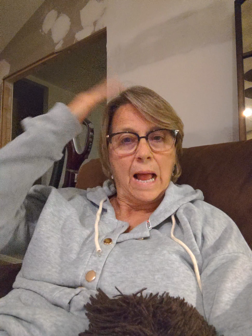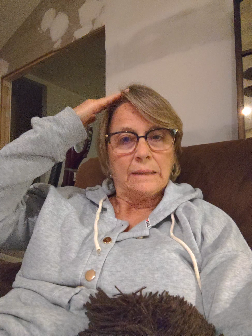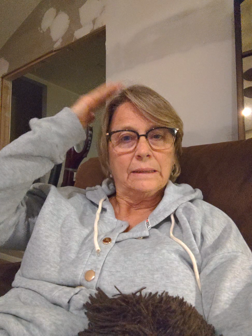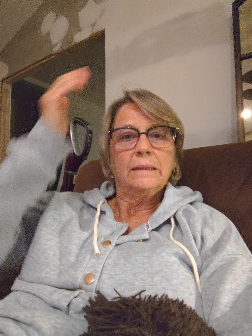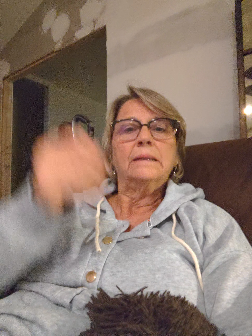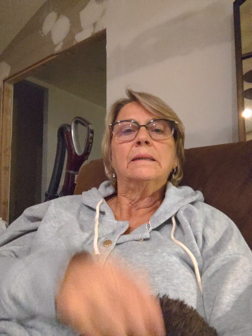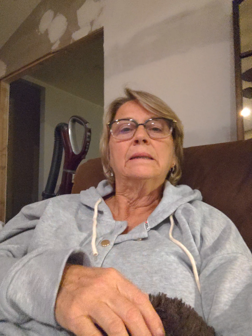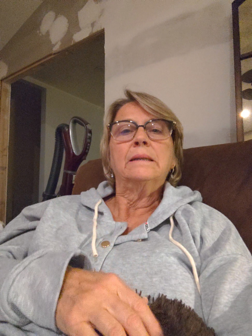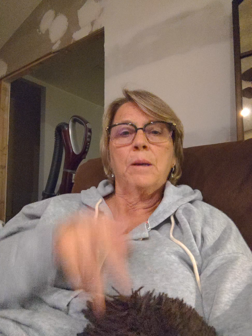hat